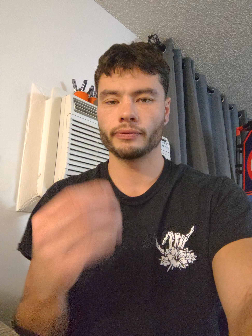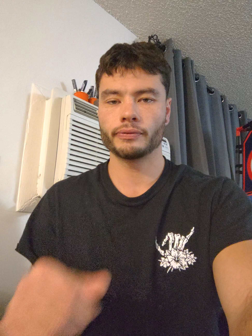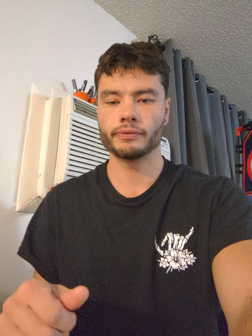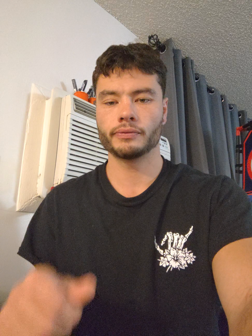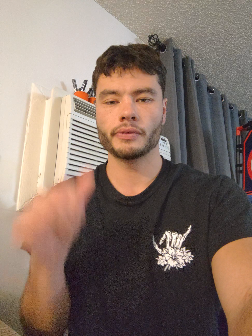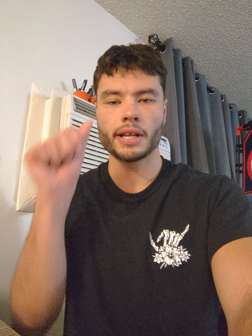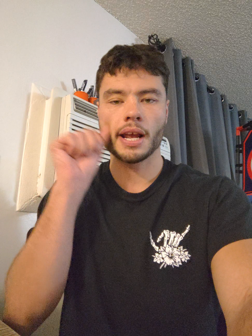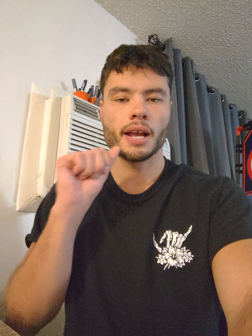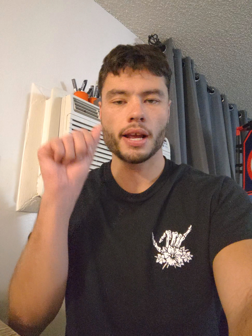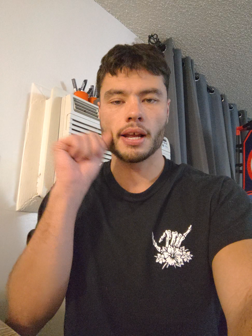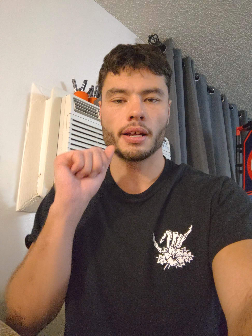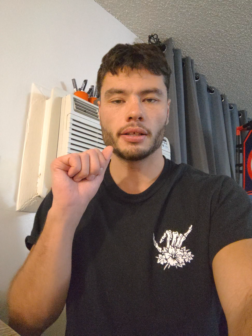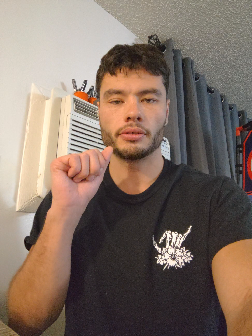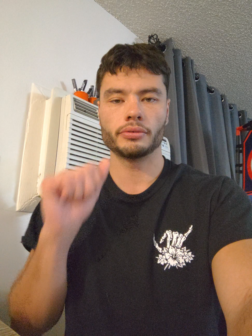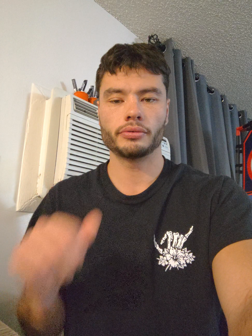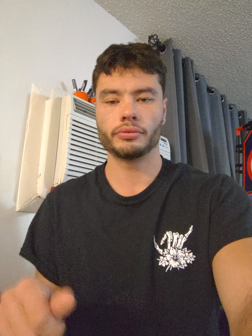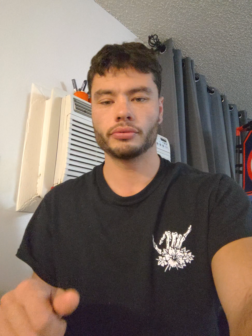aunt